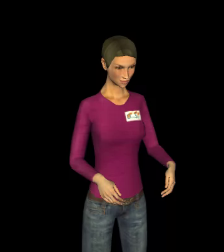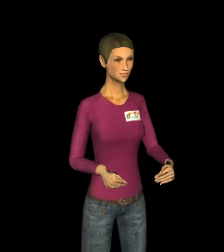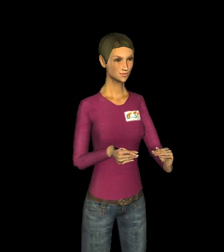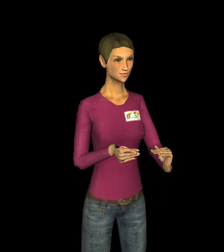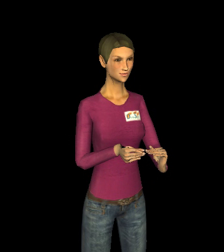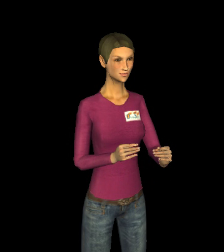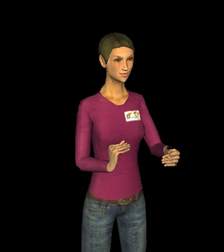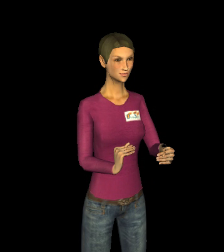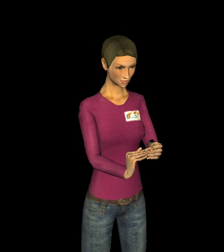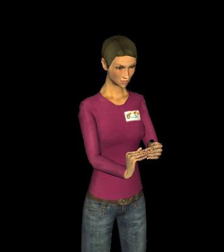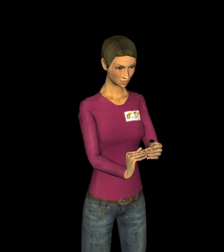مشكلة